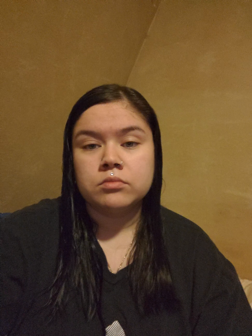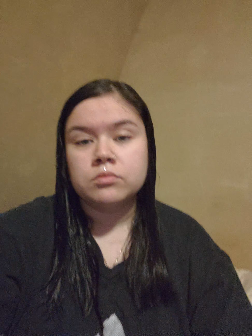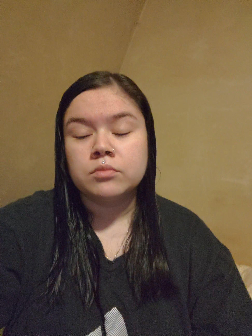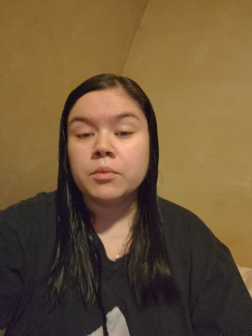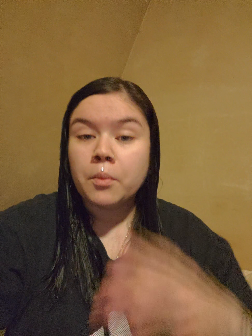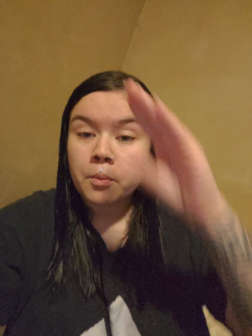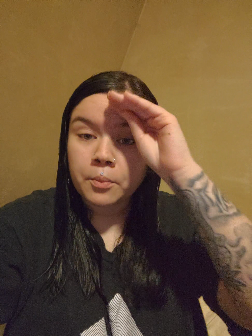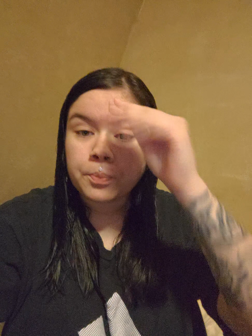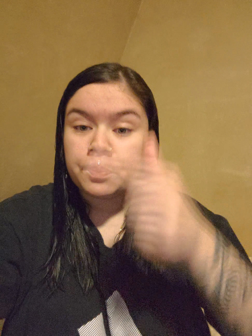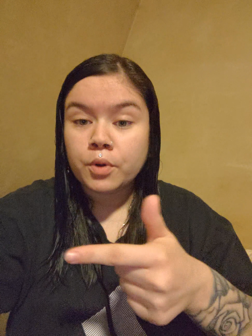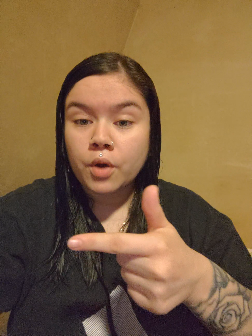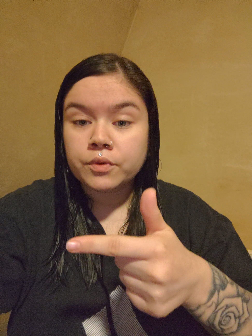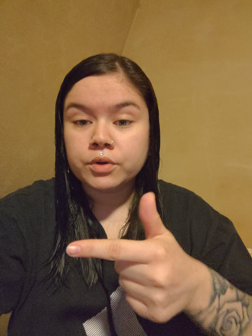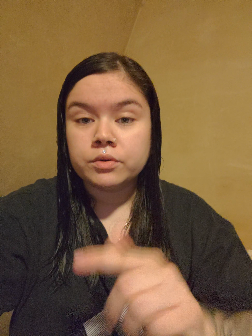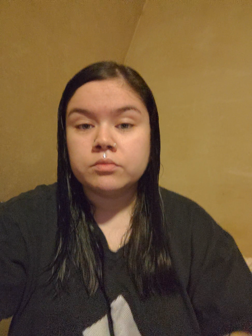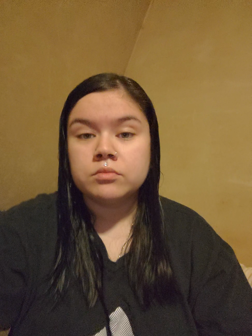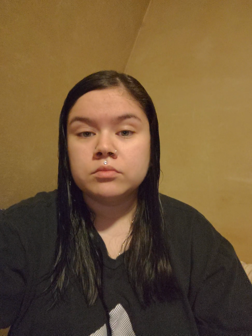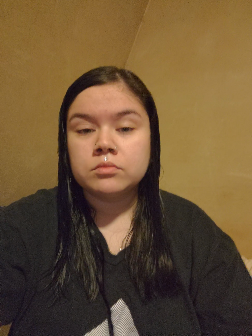brother